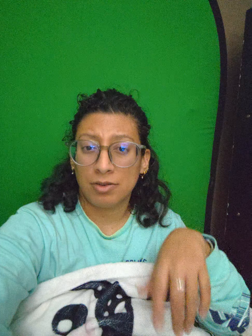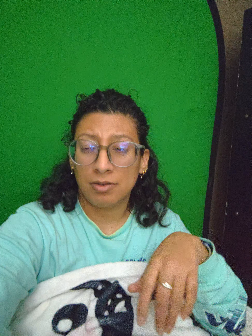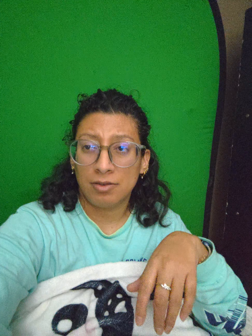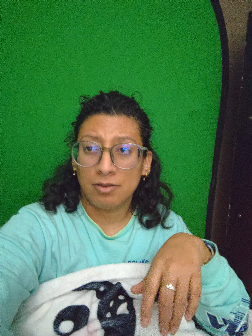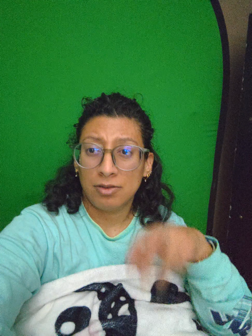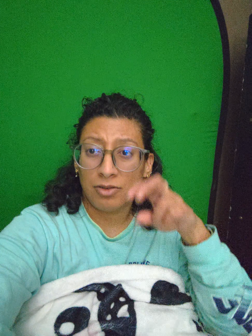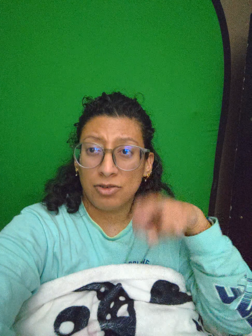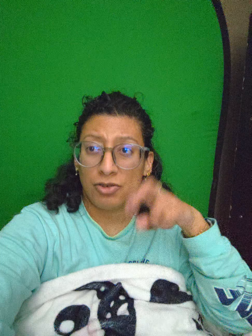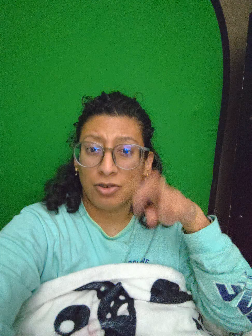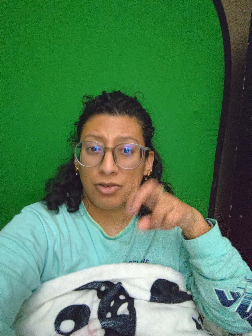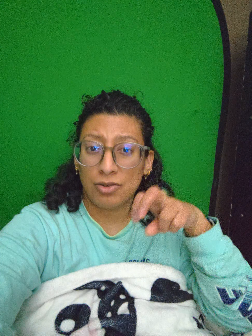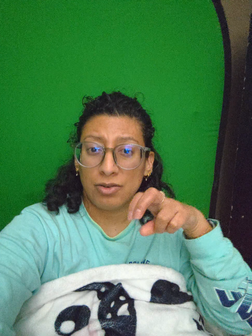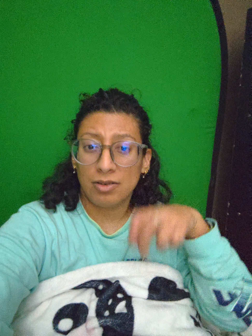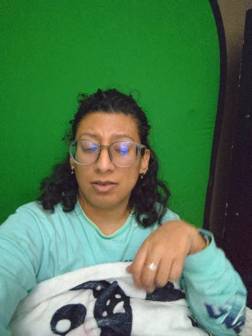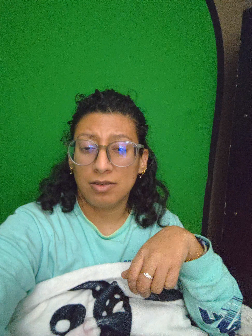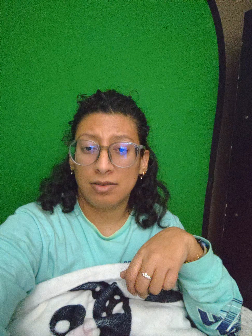chair